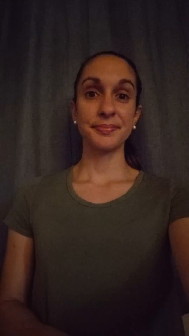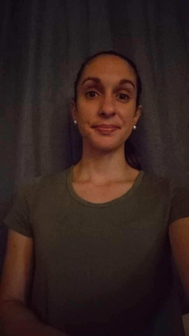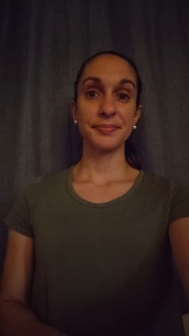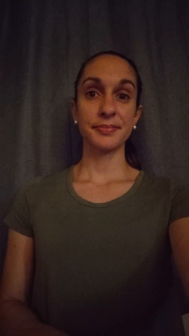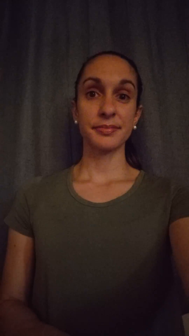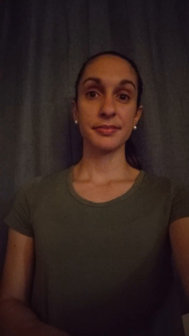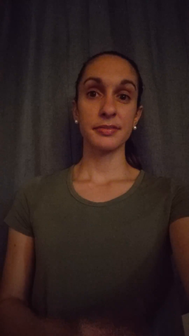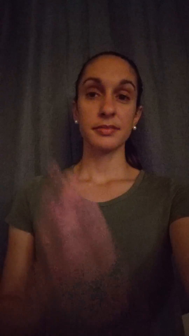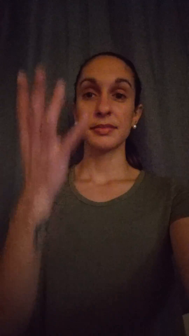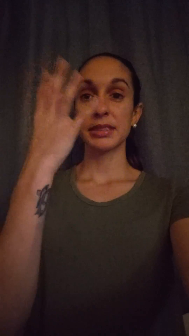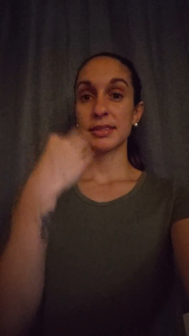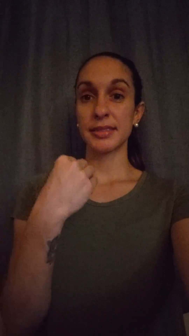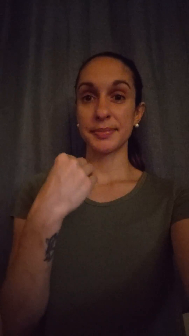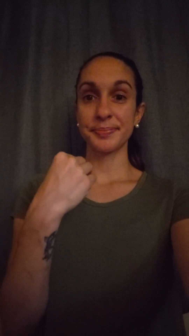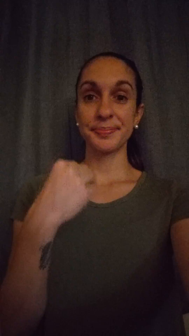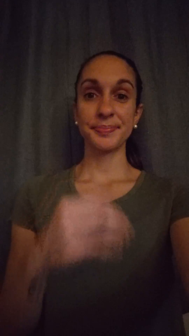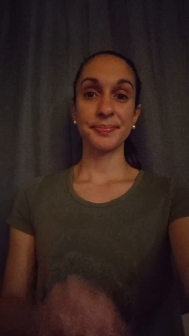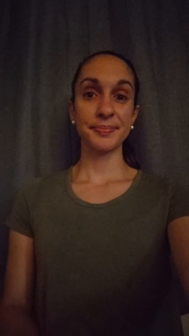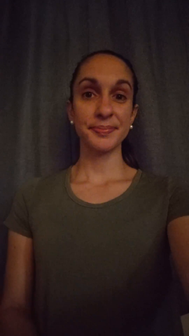asleep